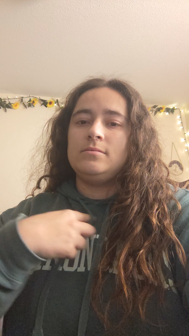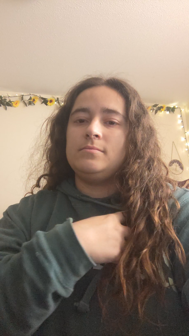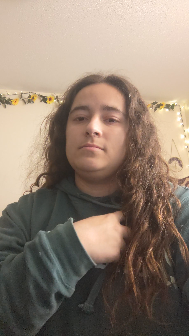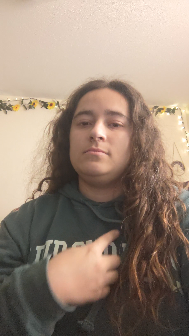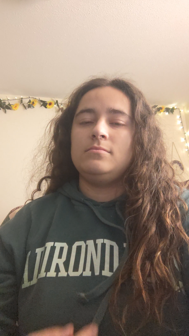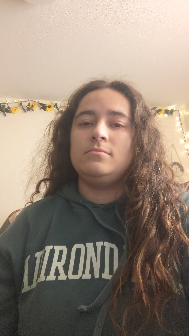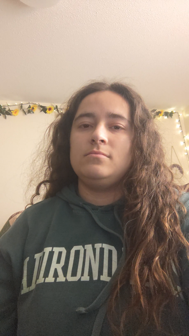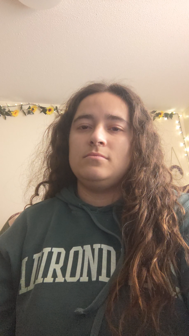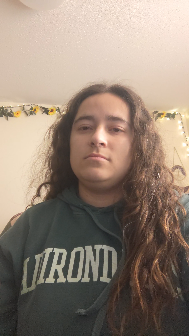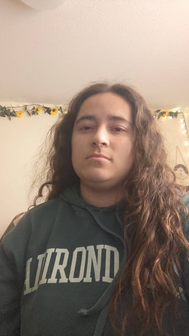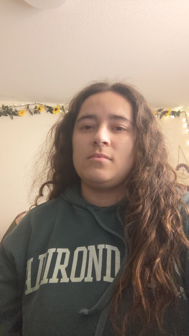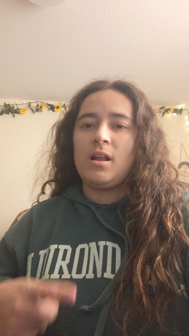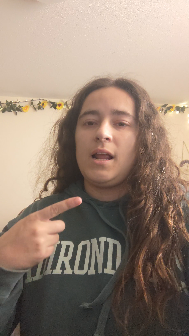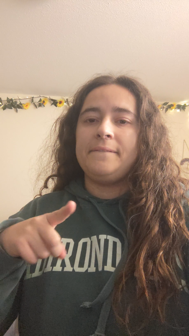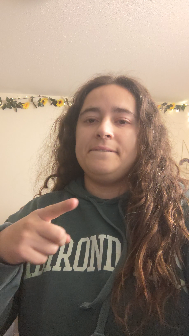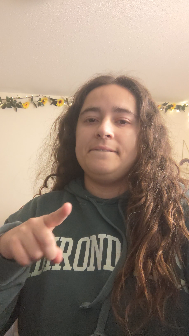knife